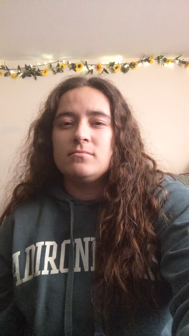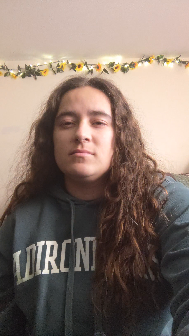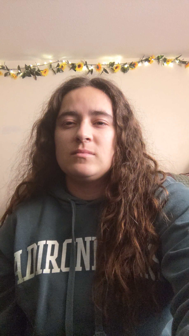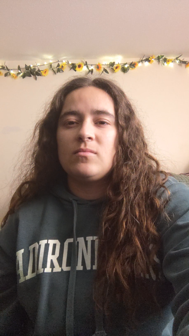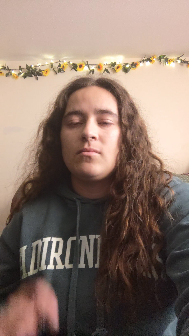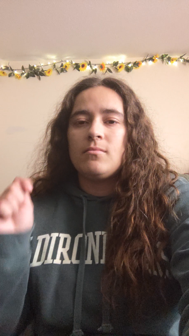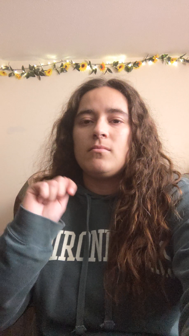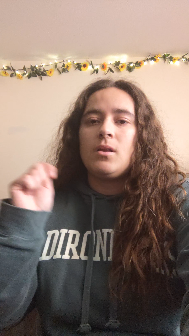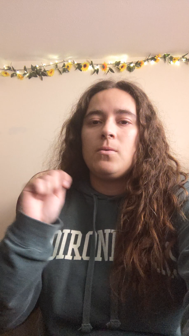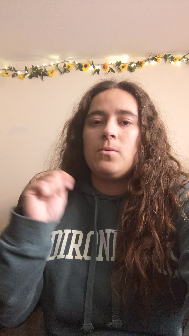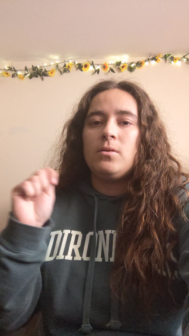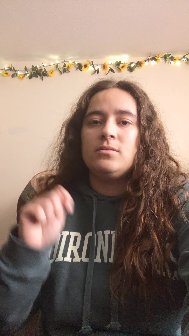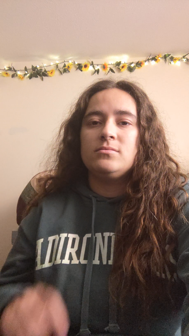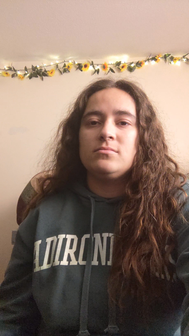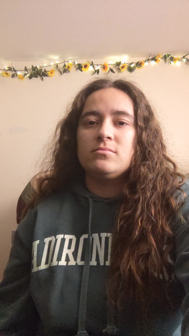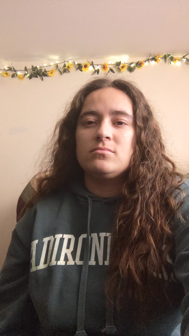bathroom